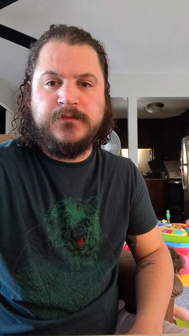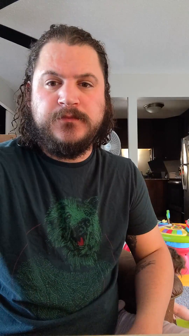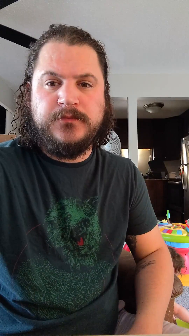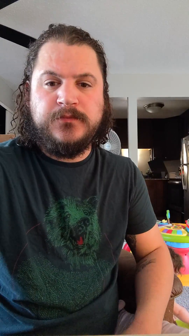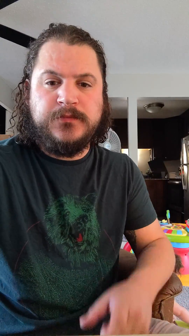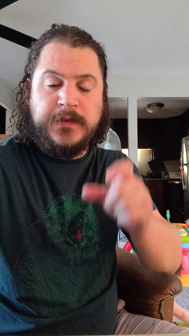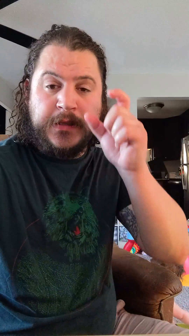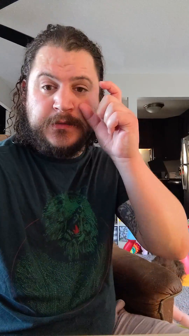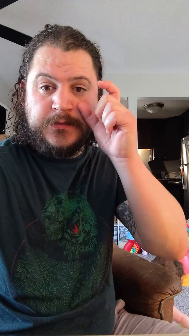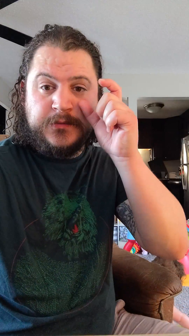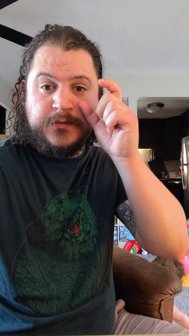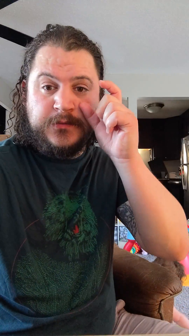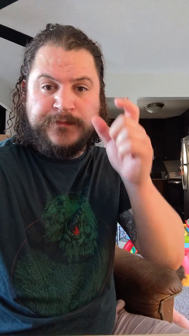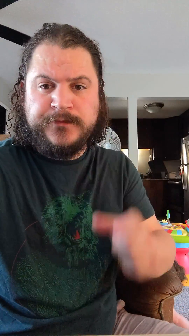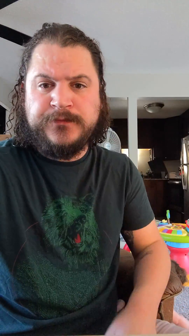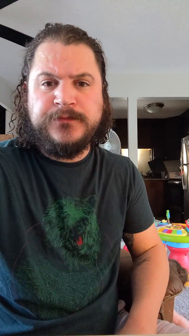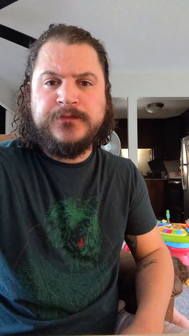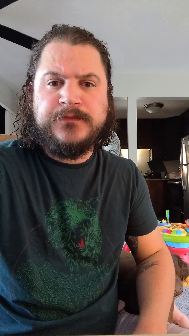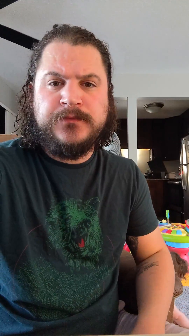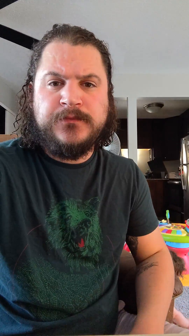glasses